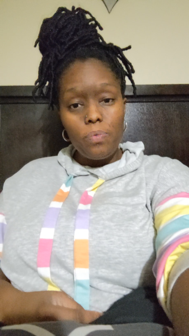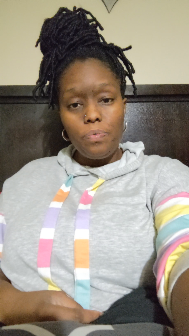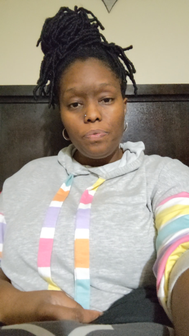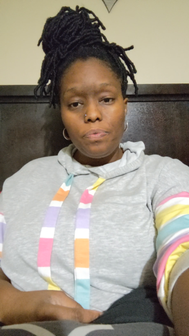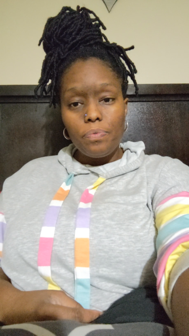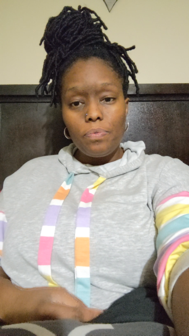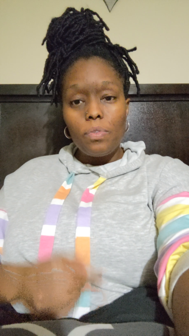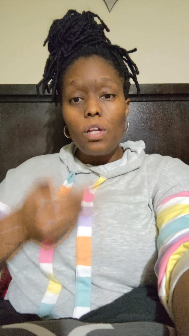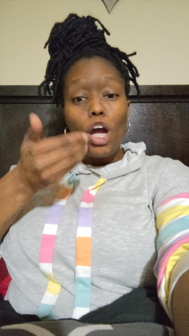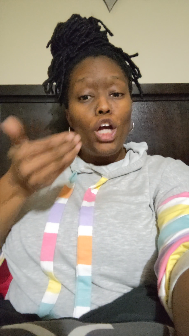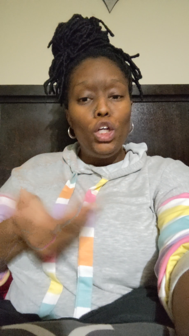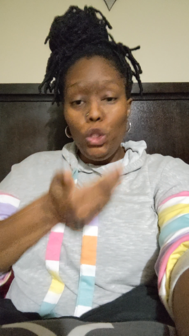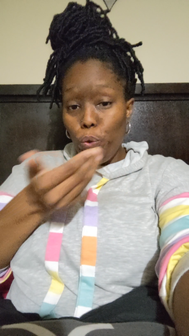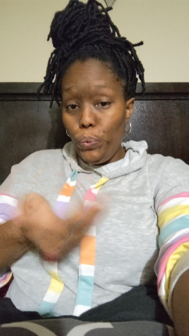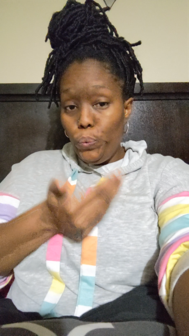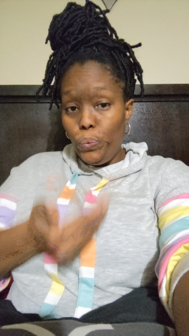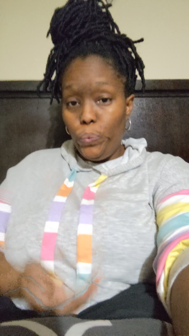new